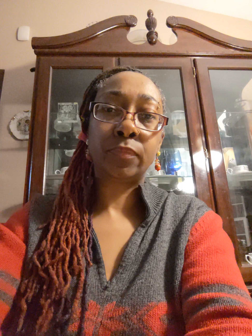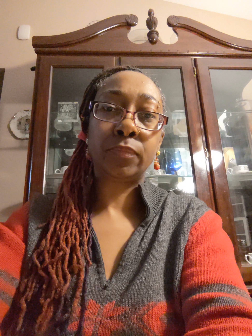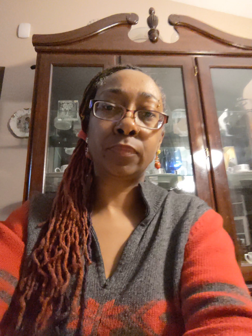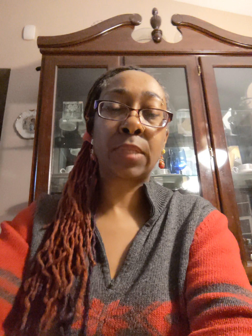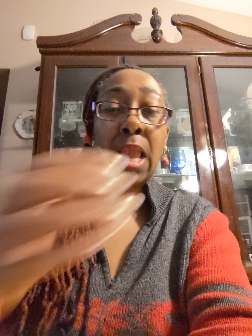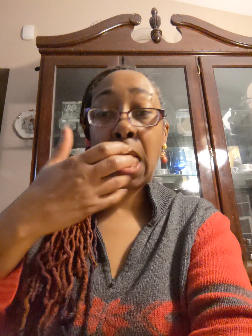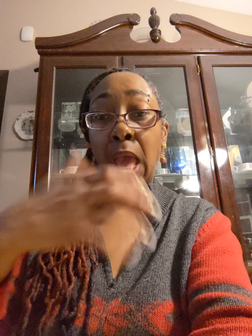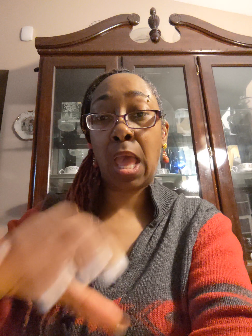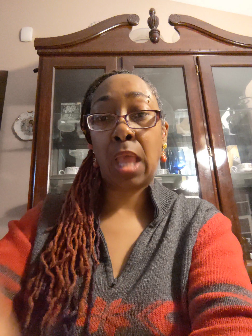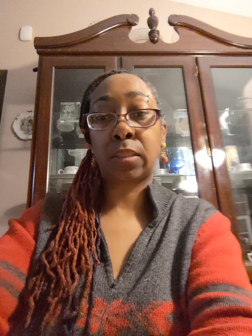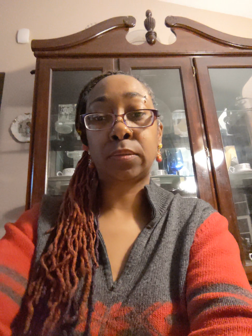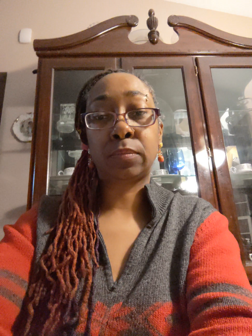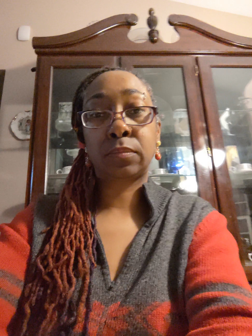hot